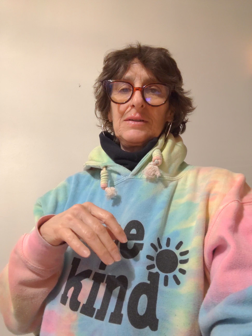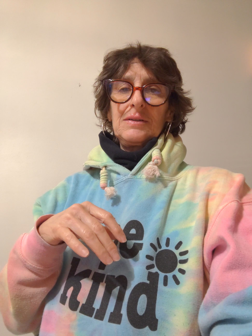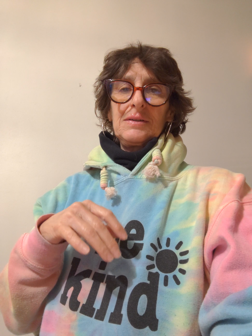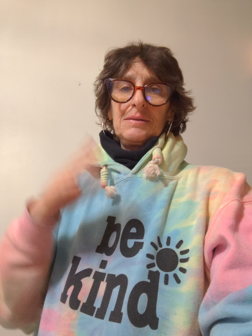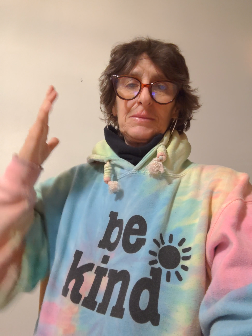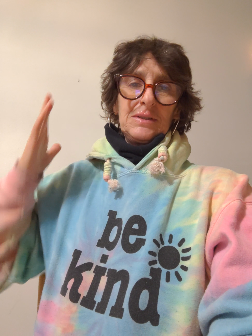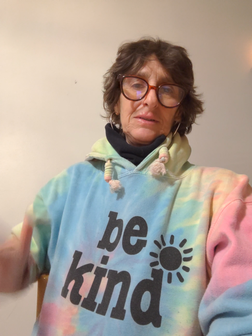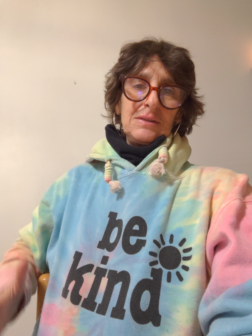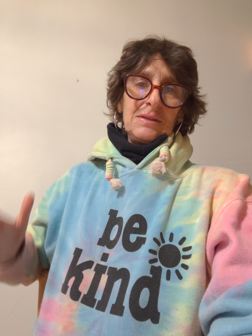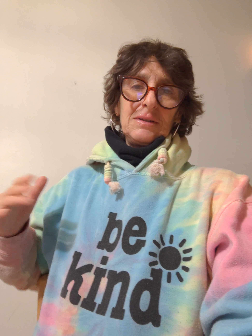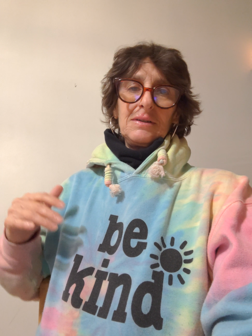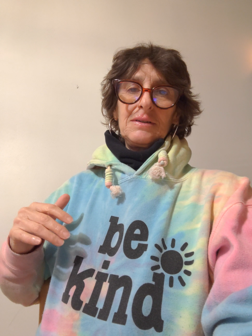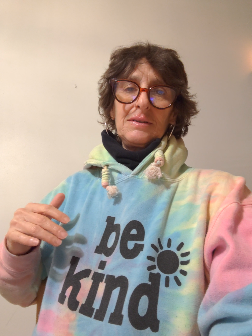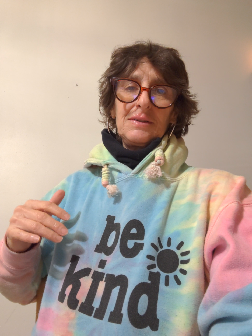beside